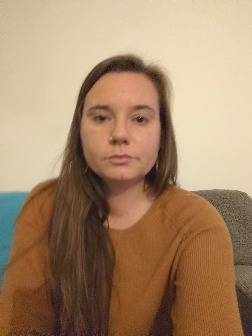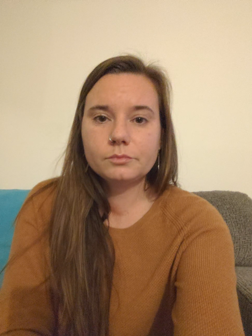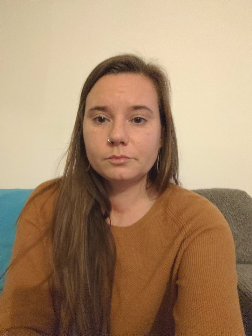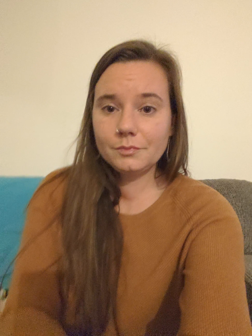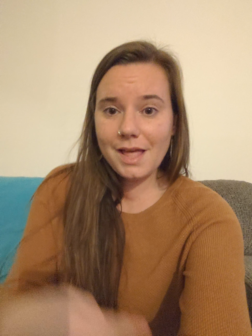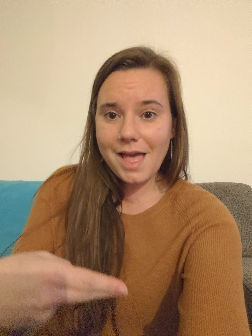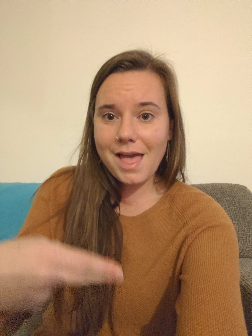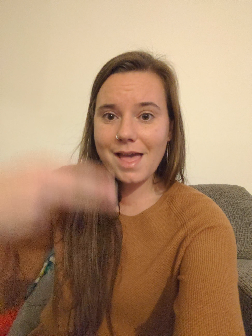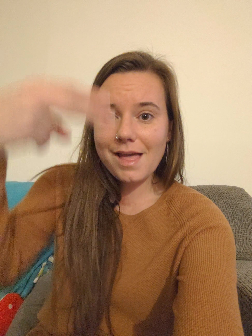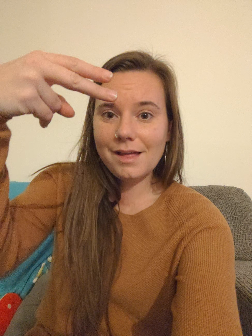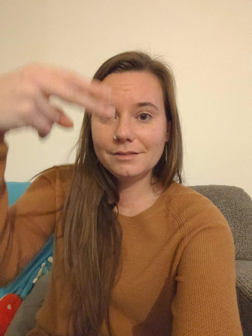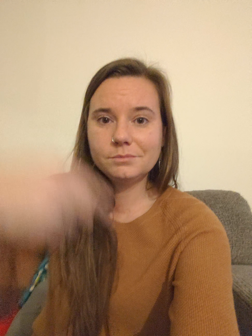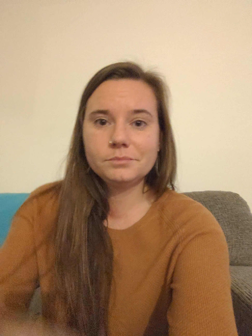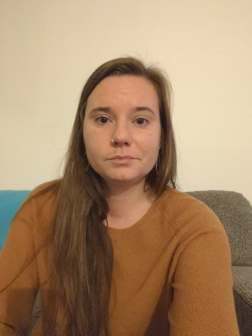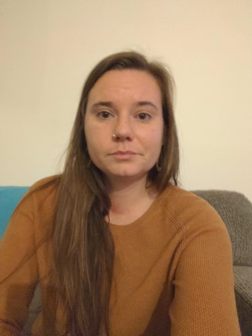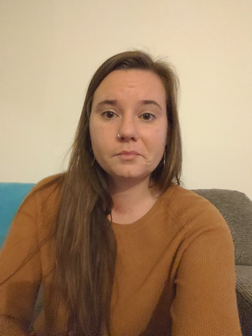high